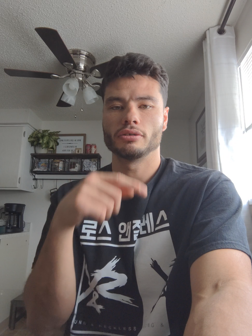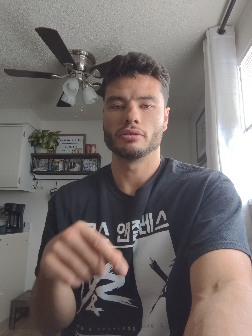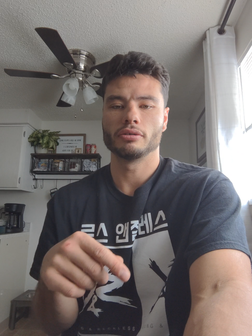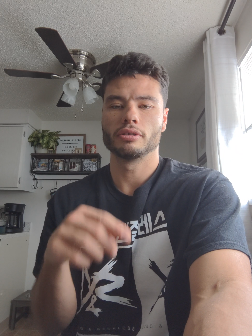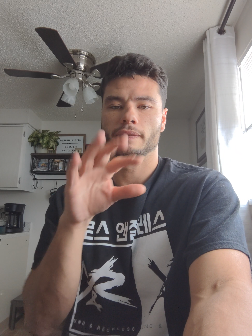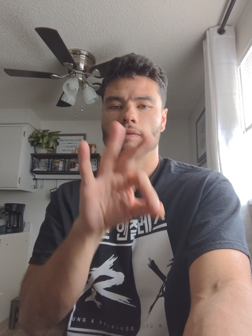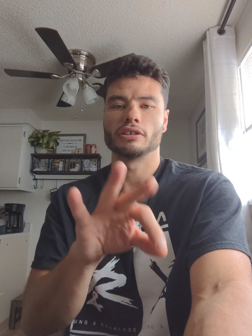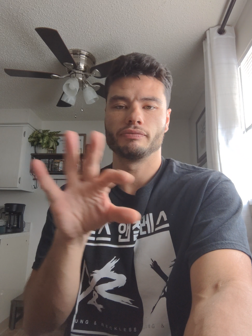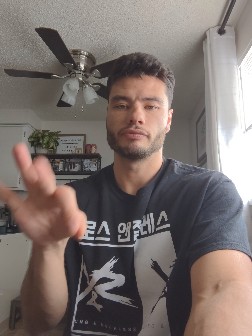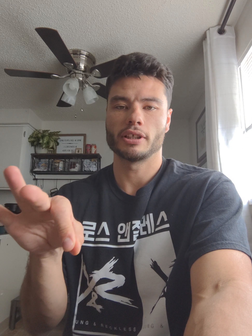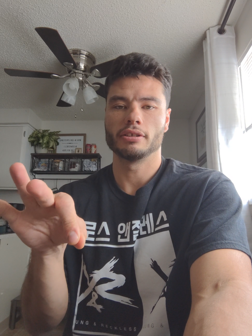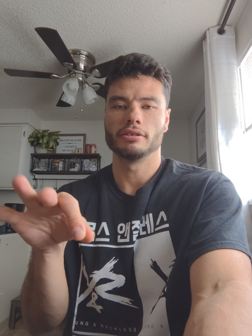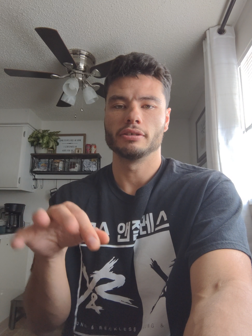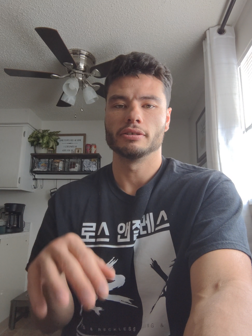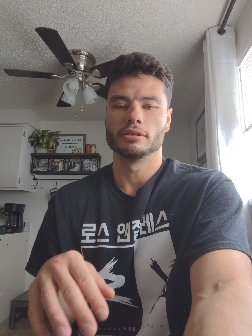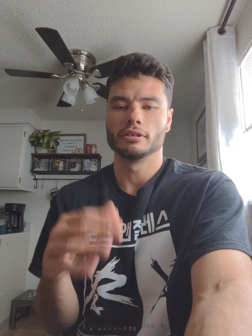french fries